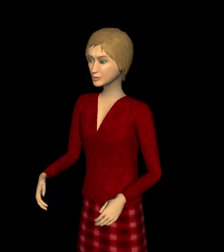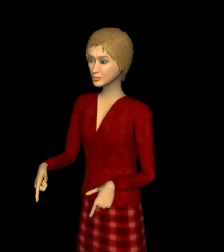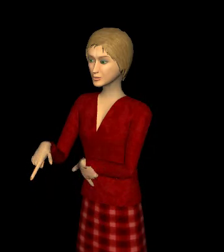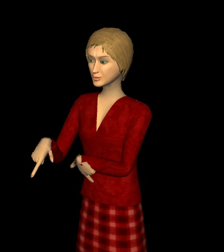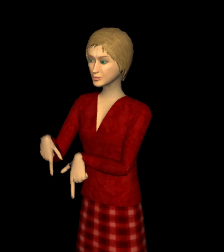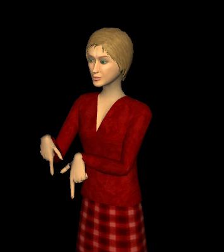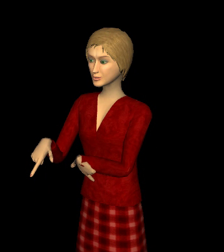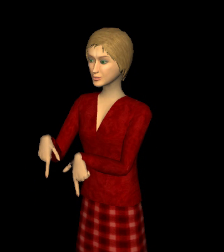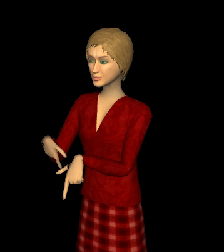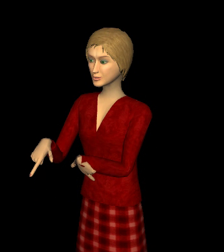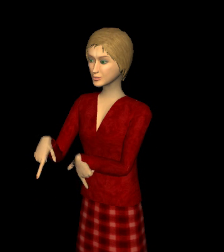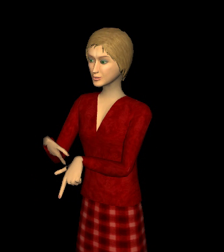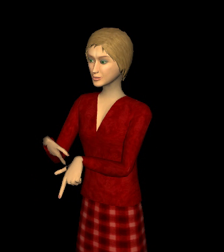سيرا على الأقدام